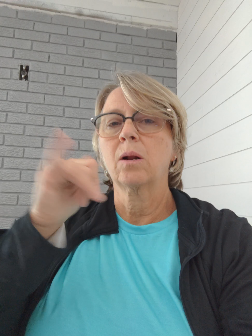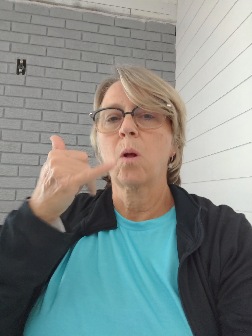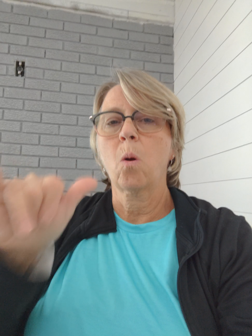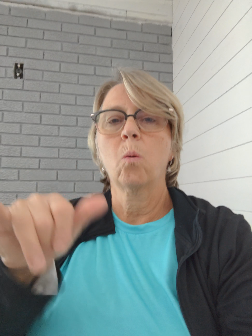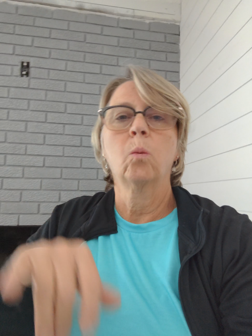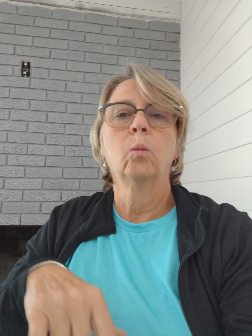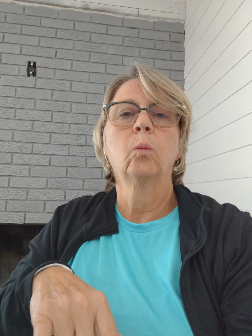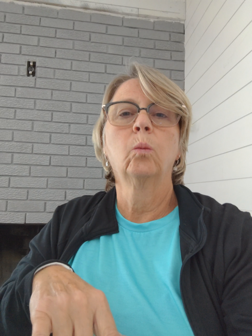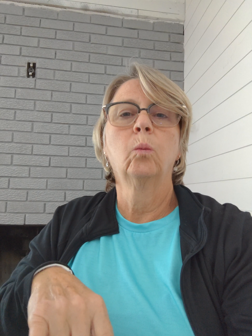yellow